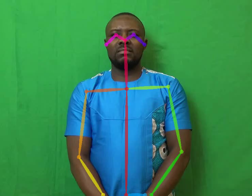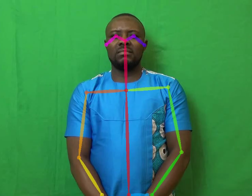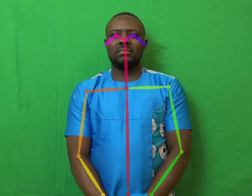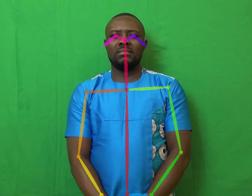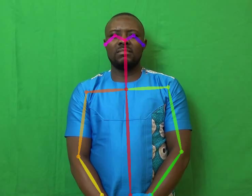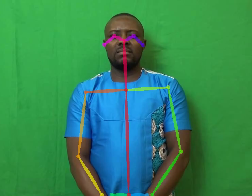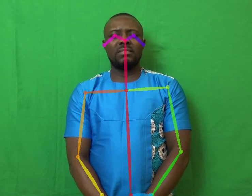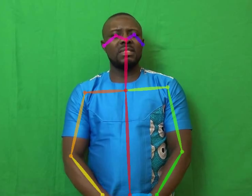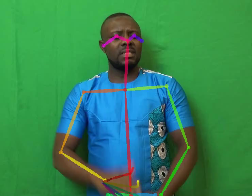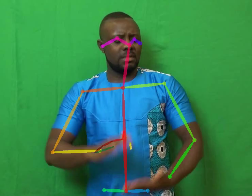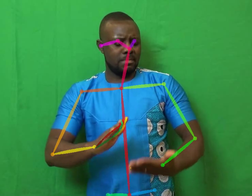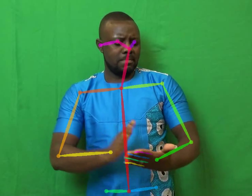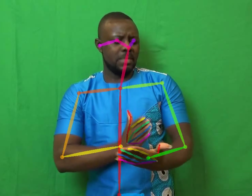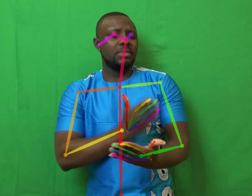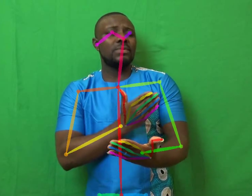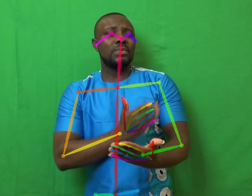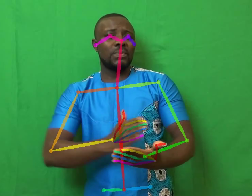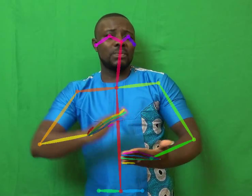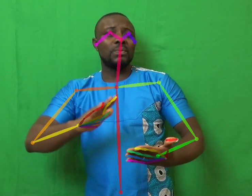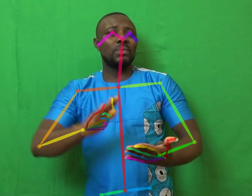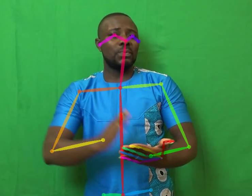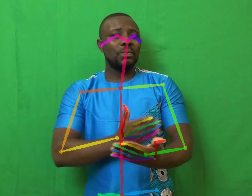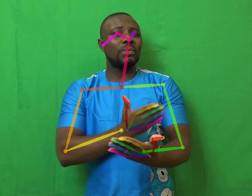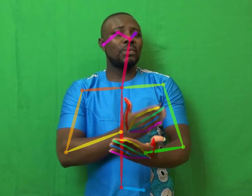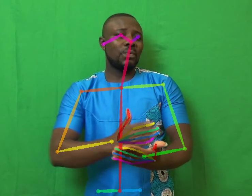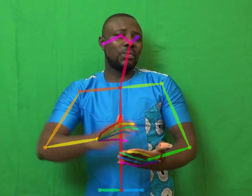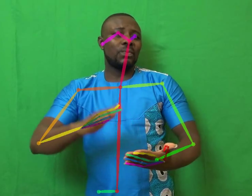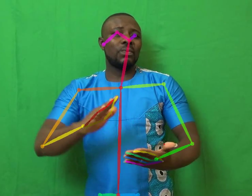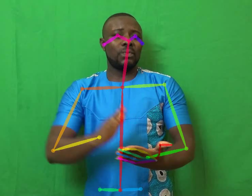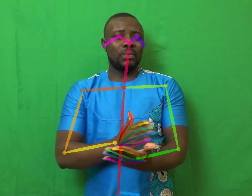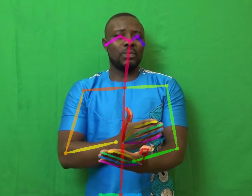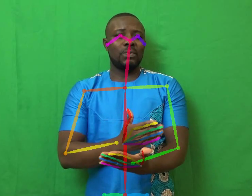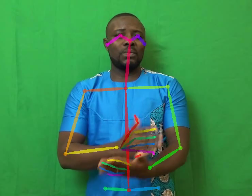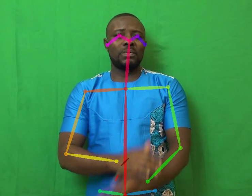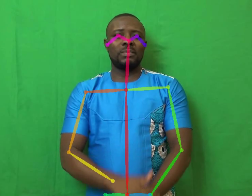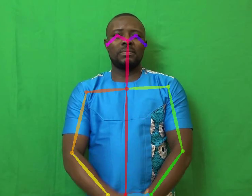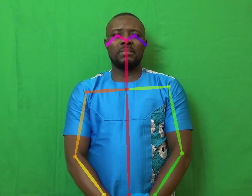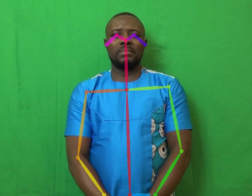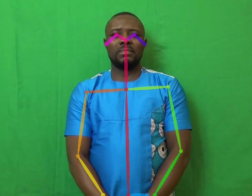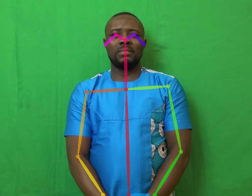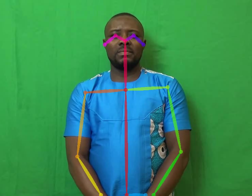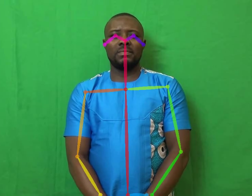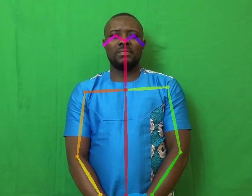sing or music